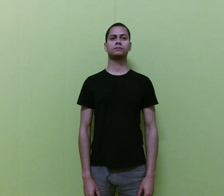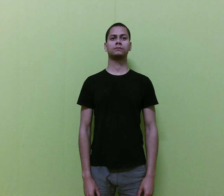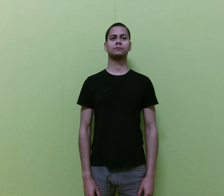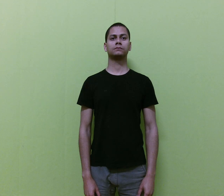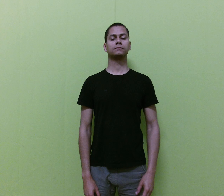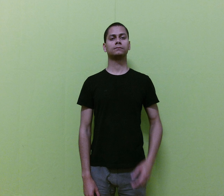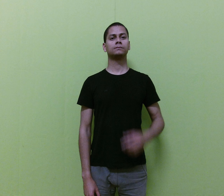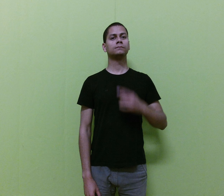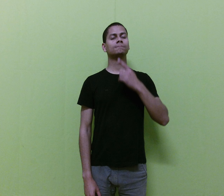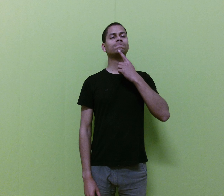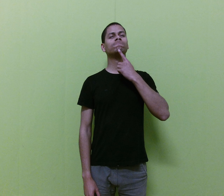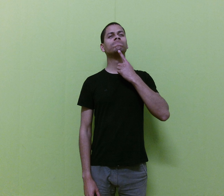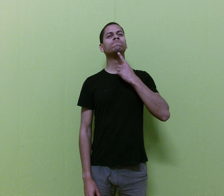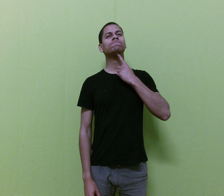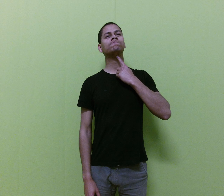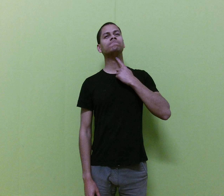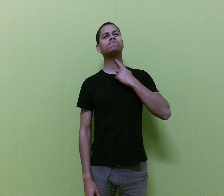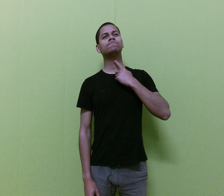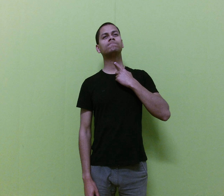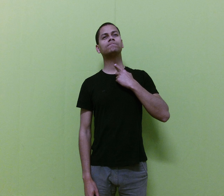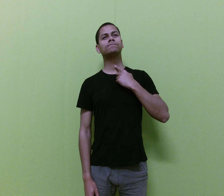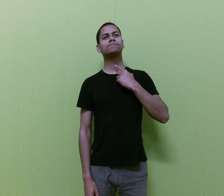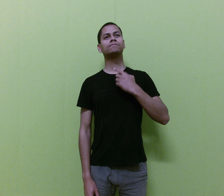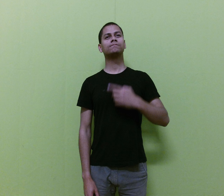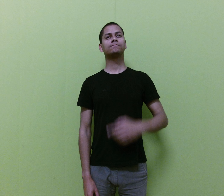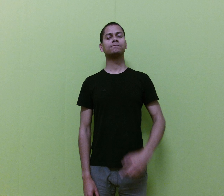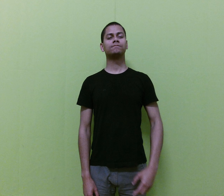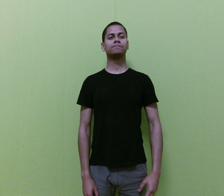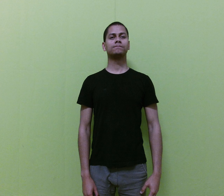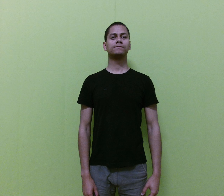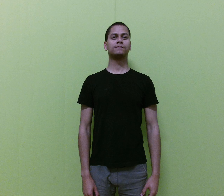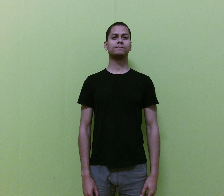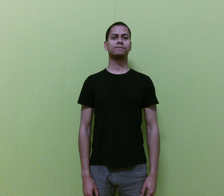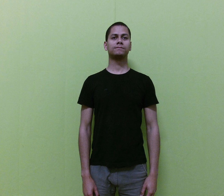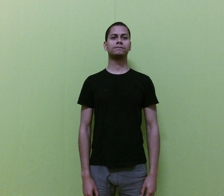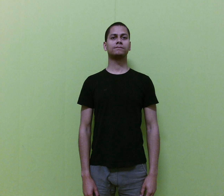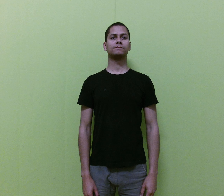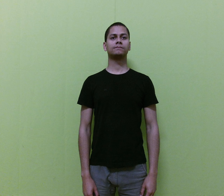vontade